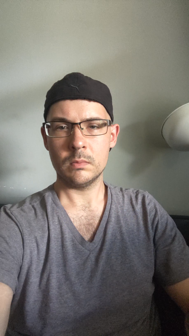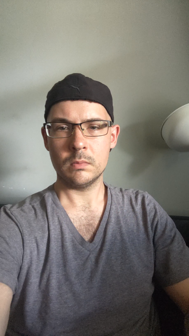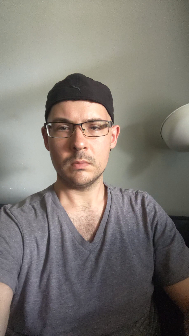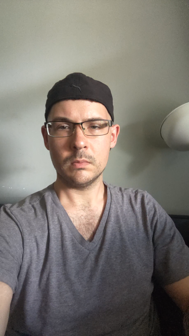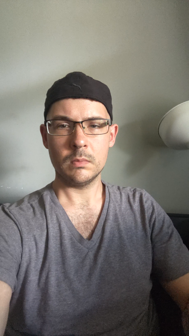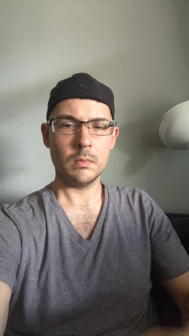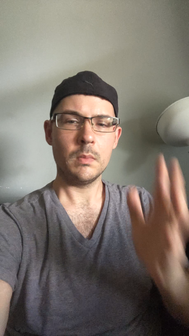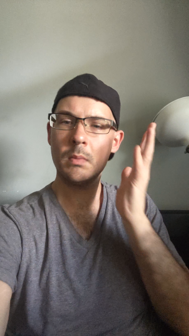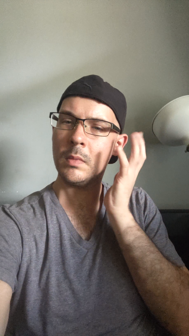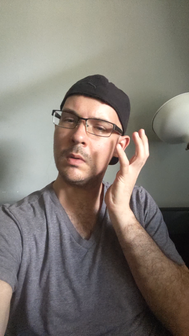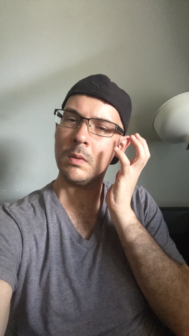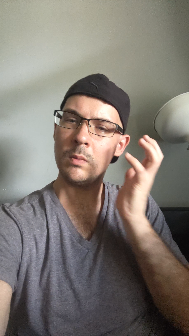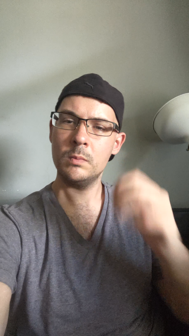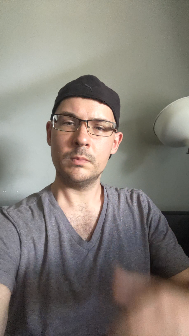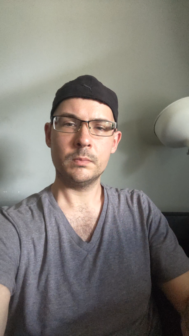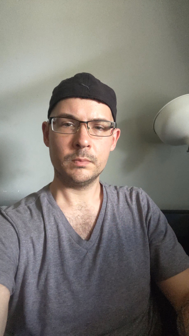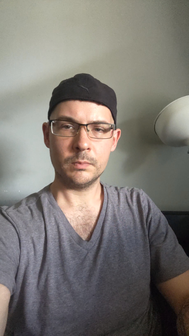pillow